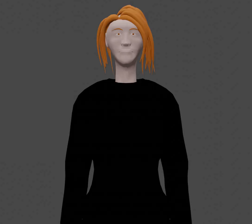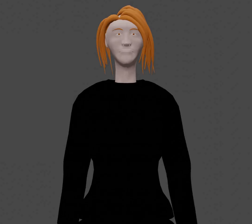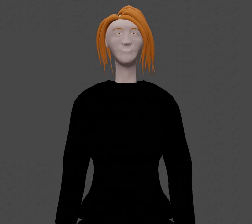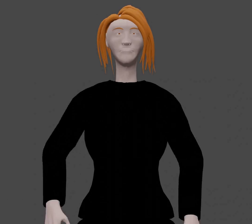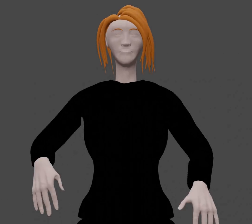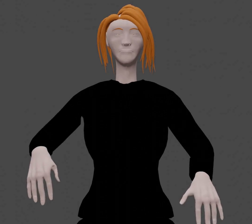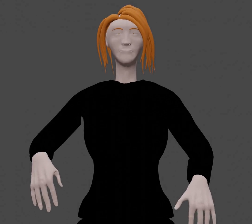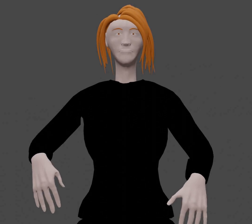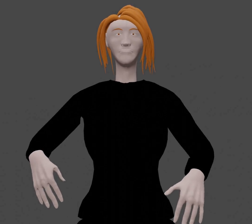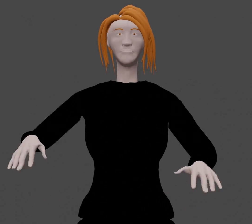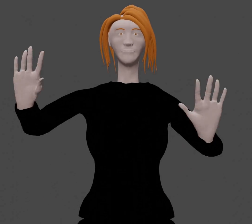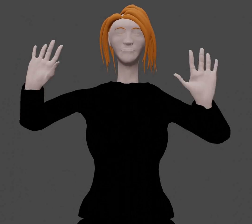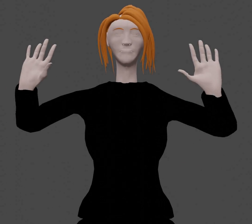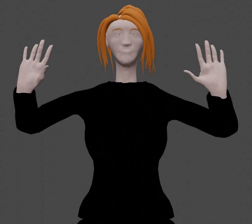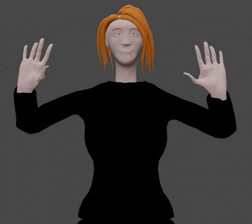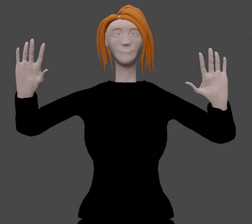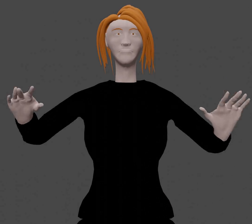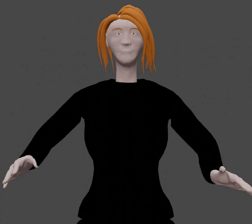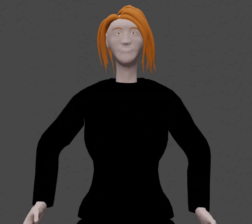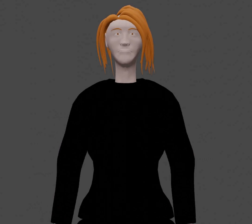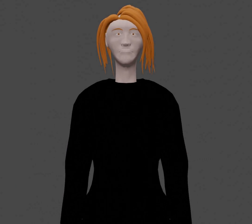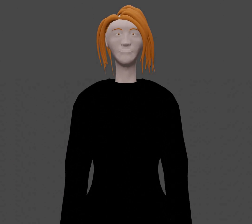Asylum